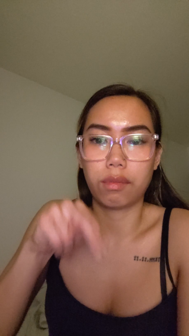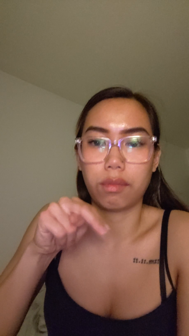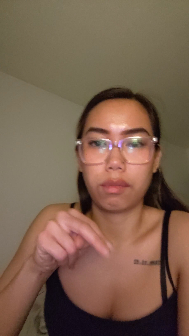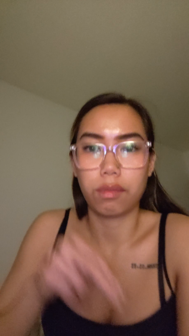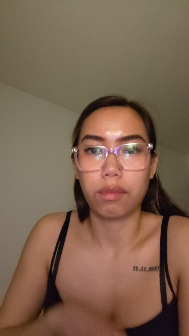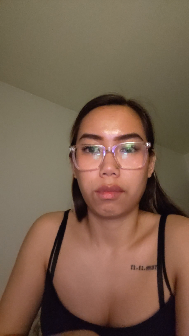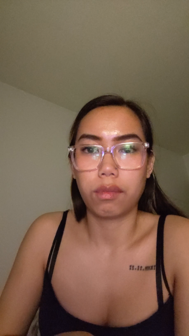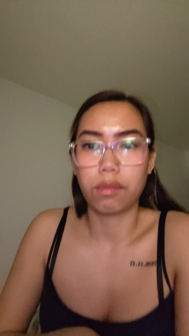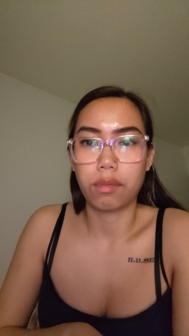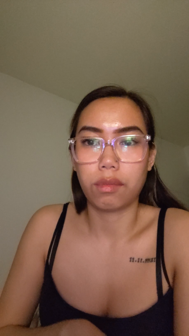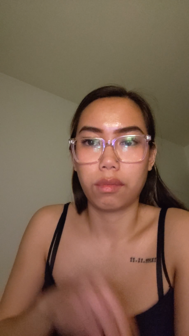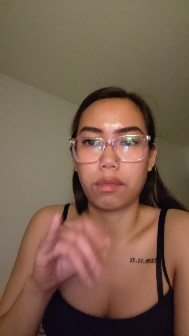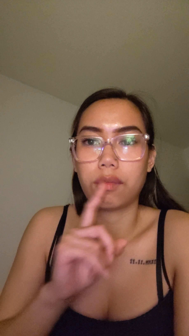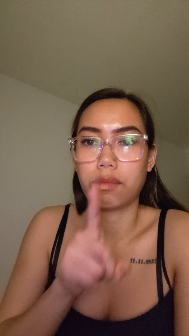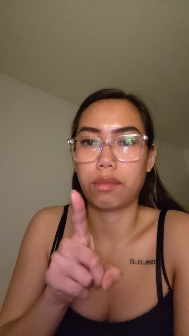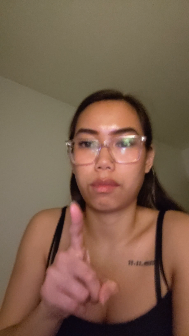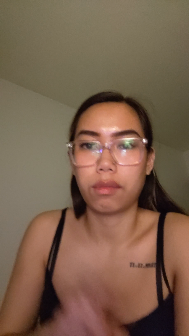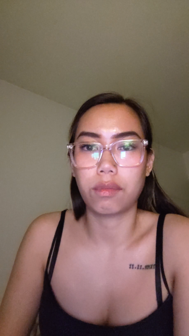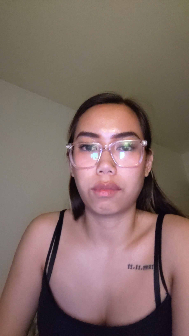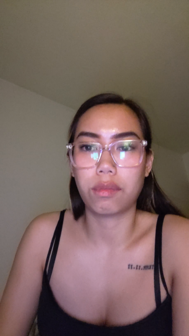is